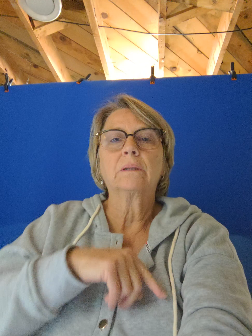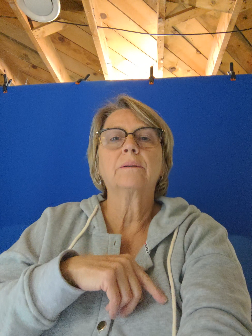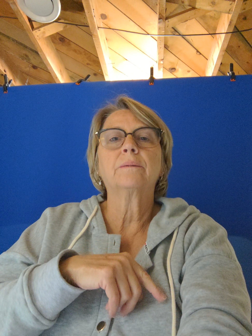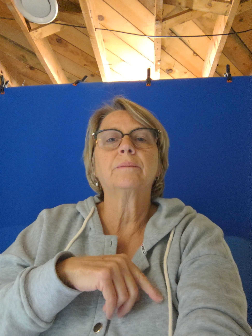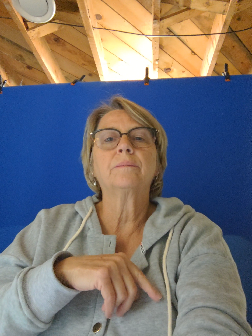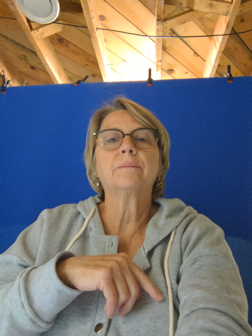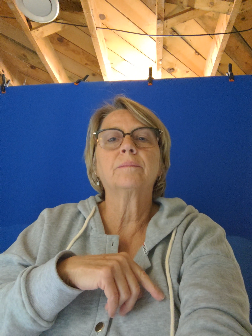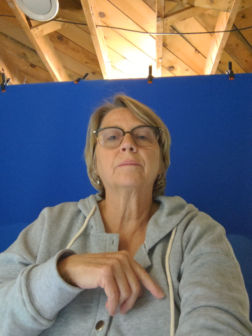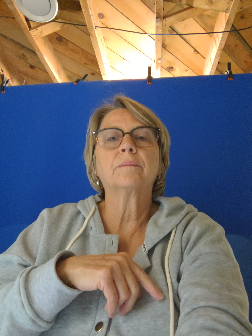mouse